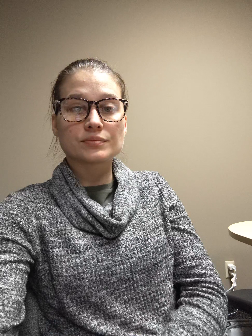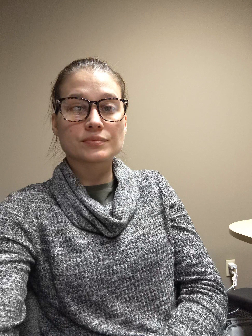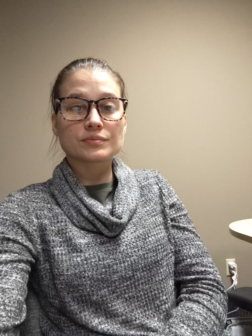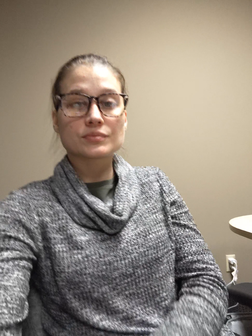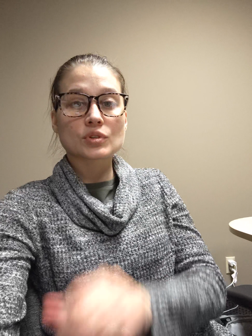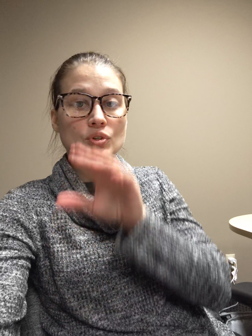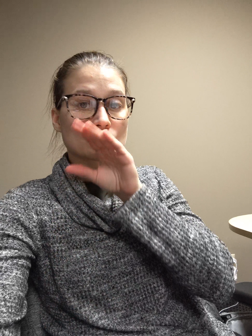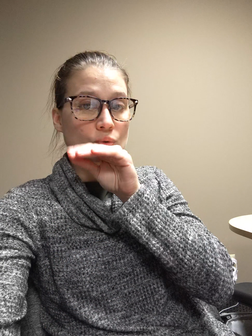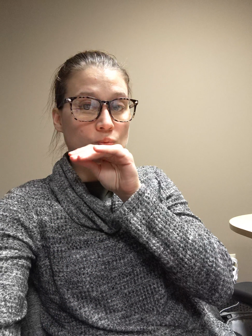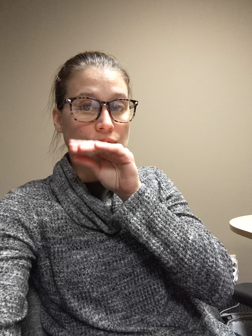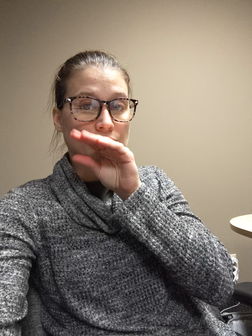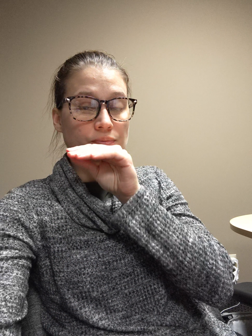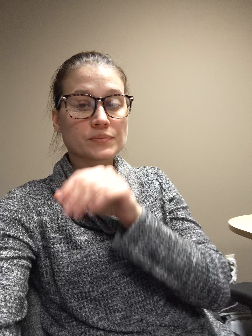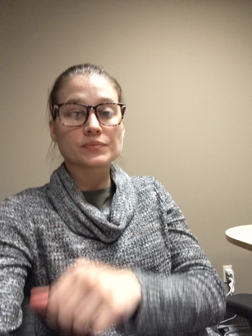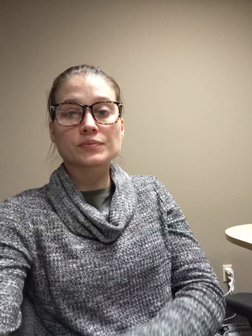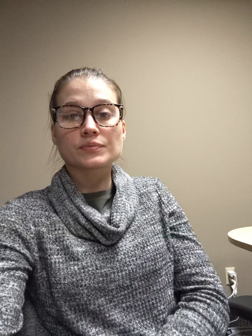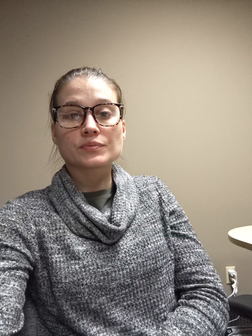goose